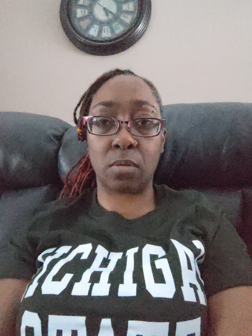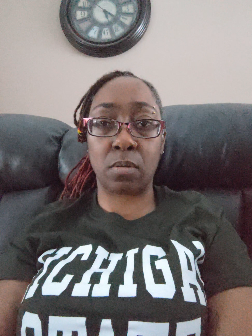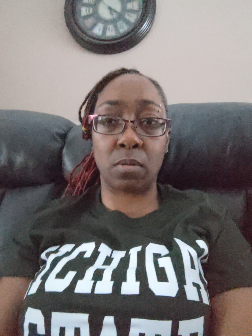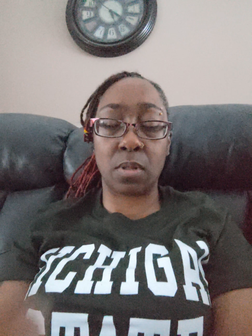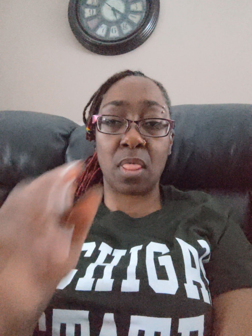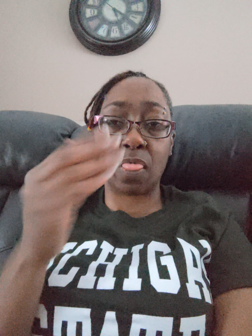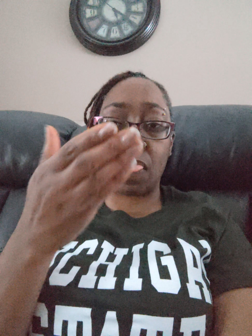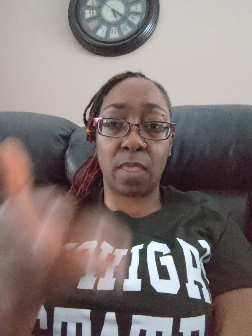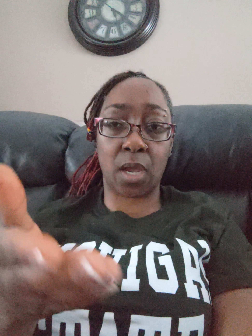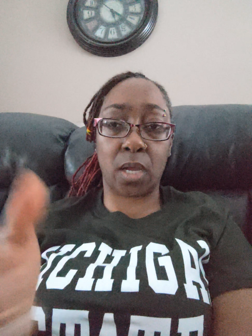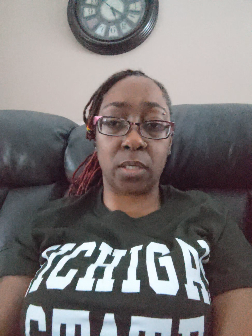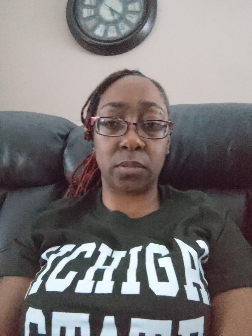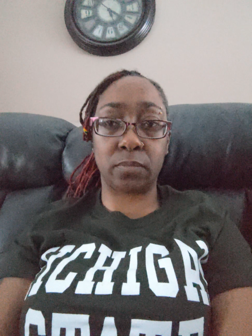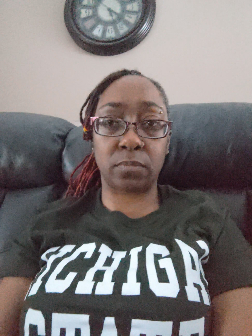there